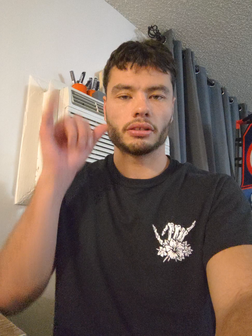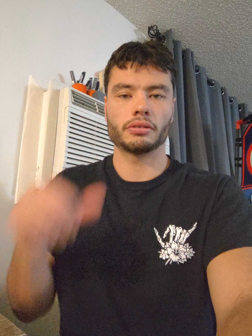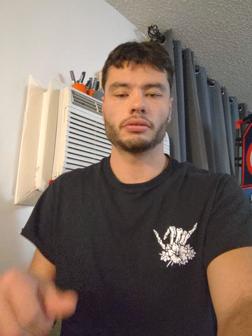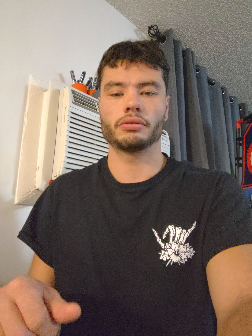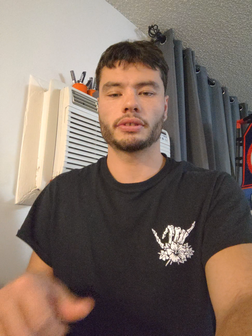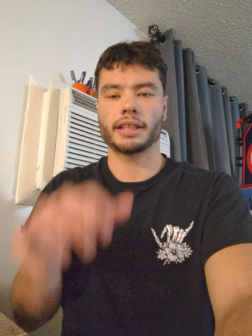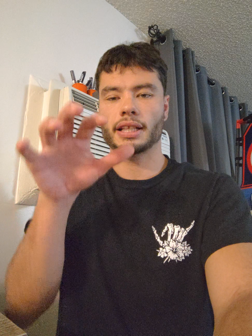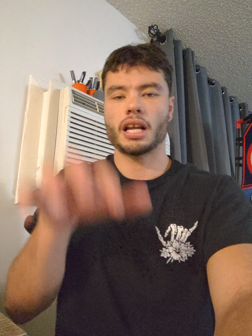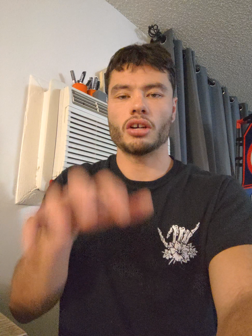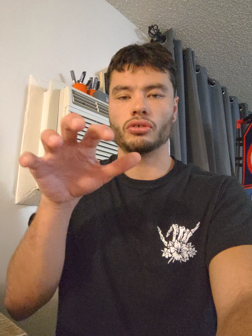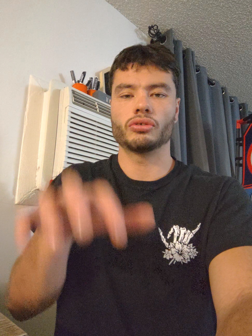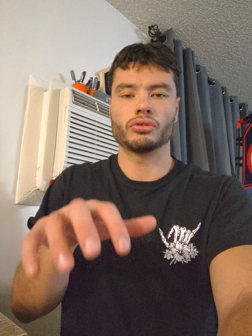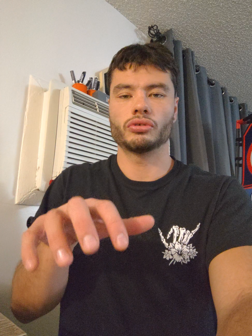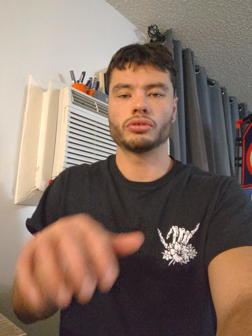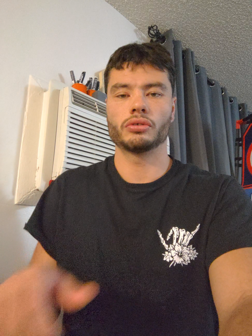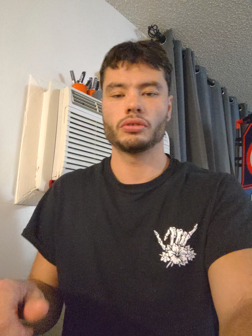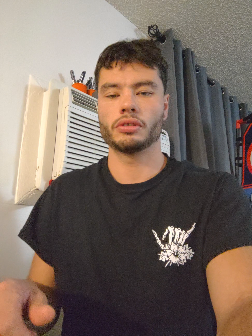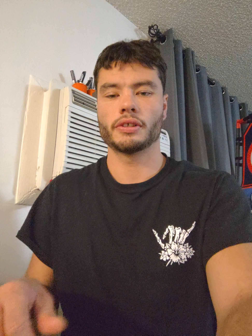alligator